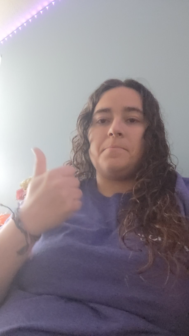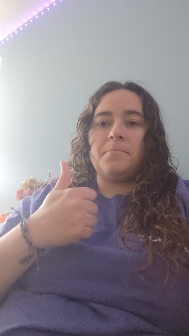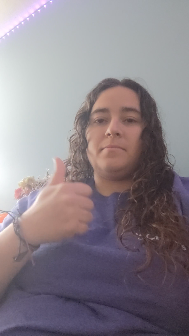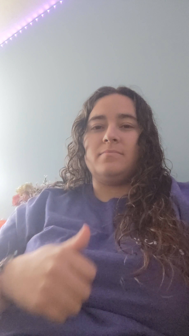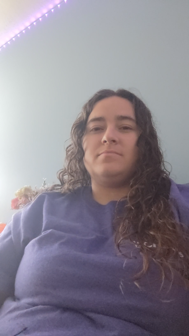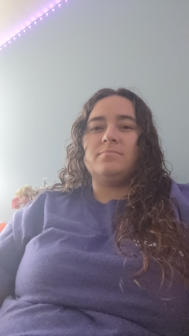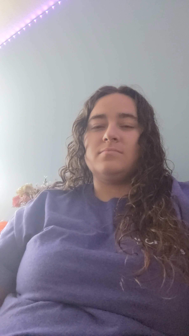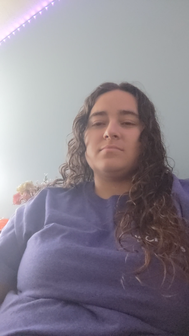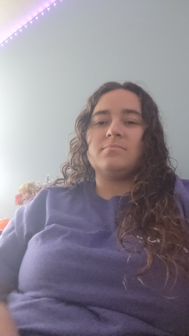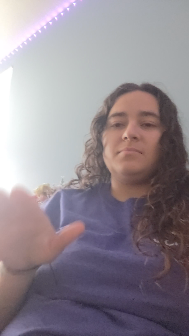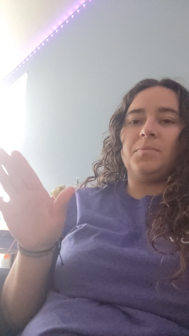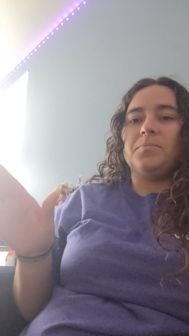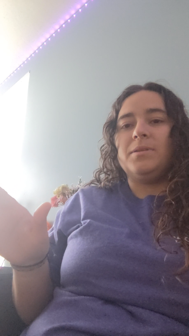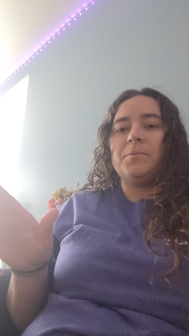penguin